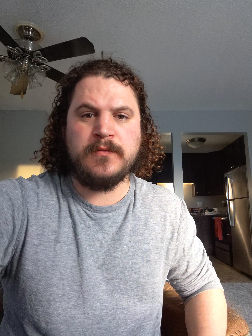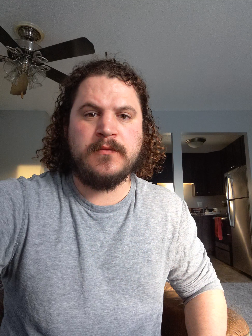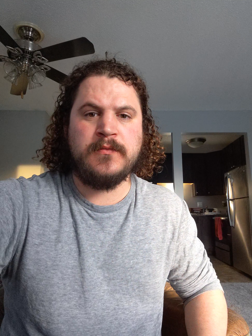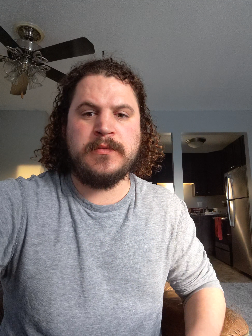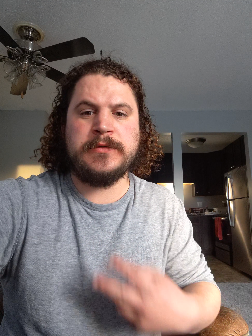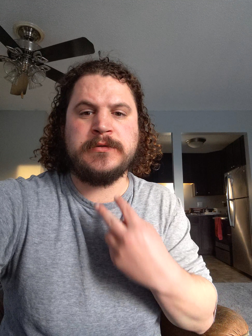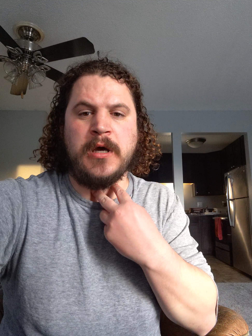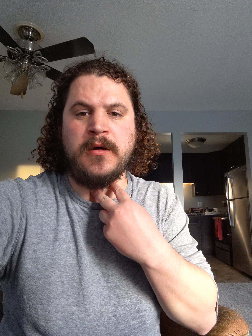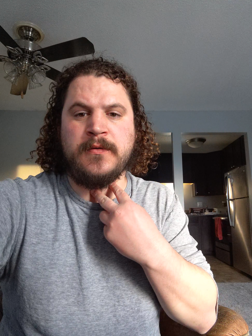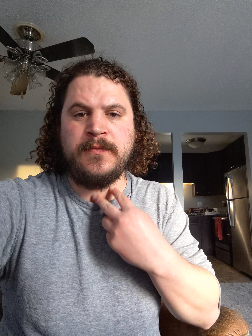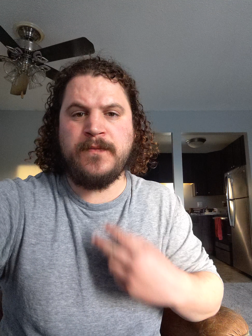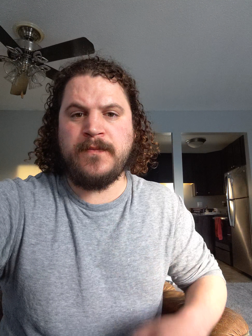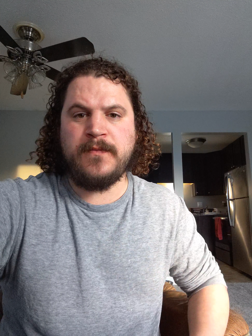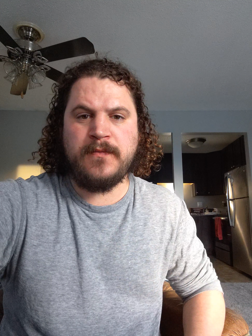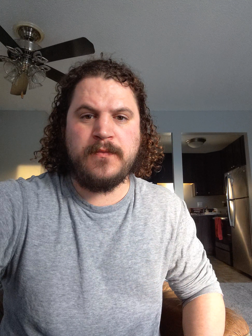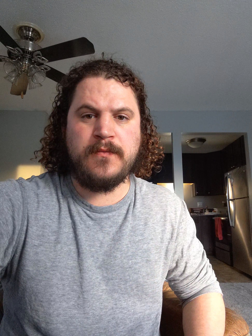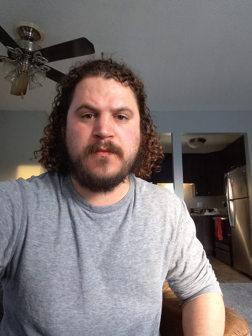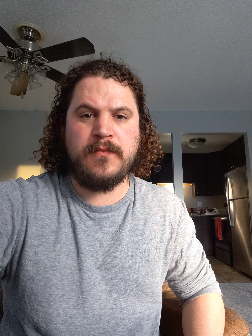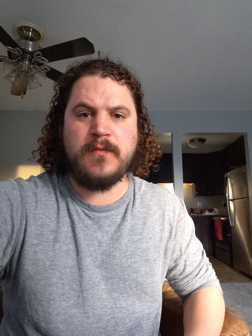stuck